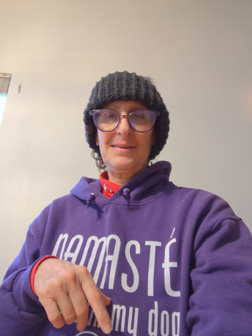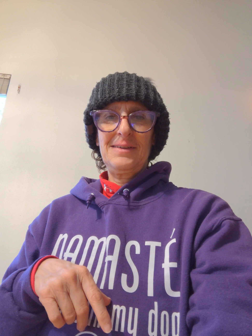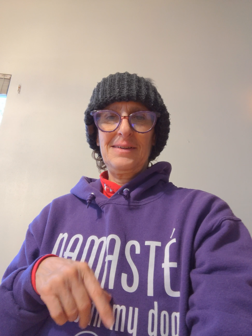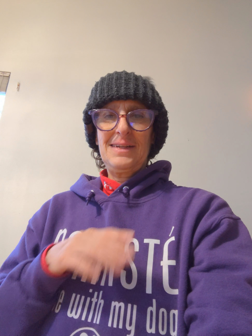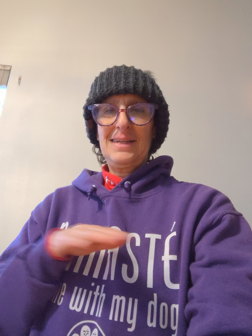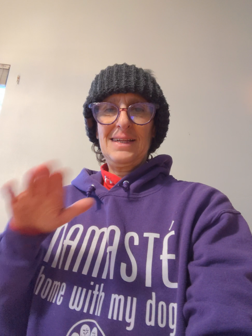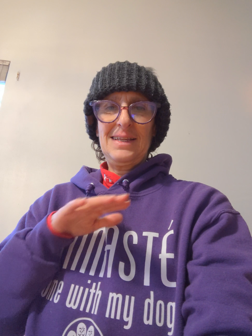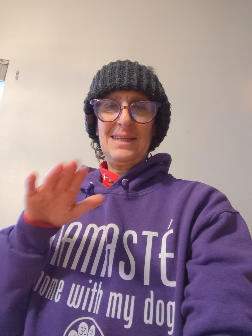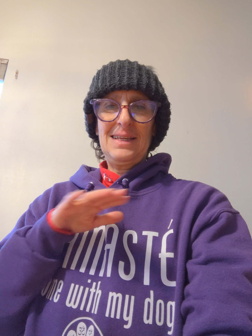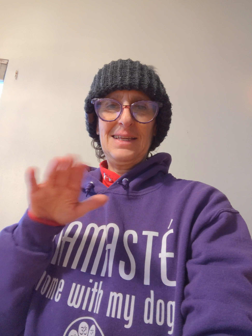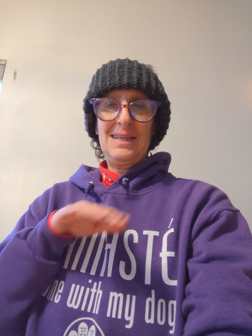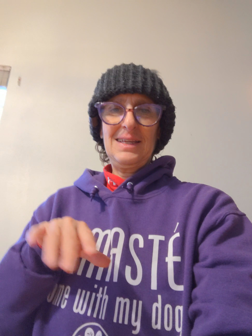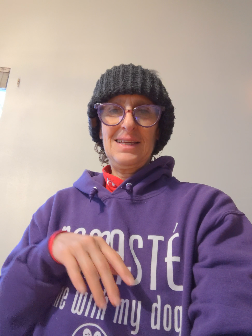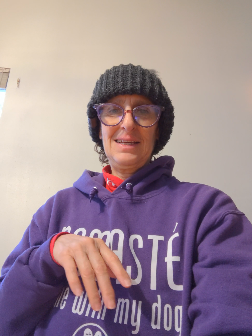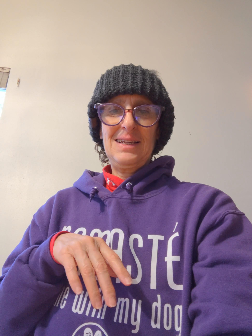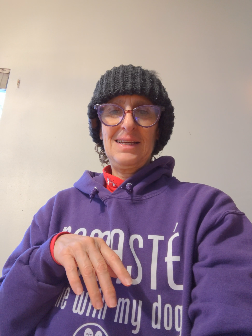clean